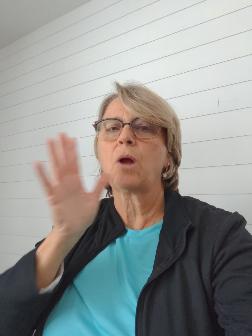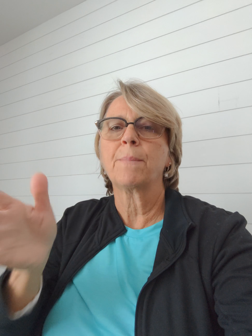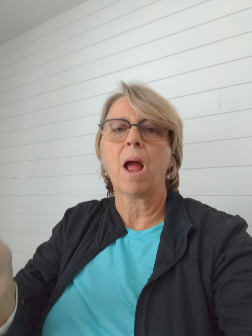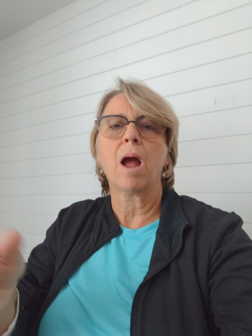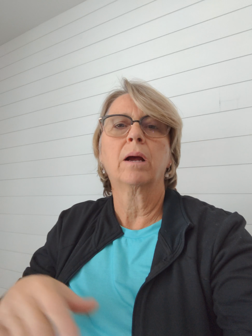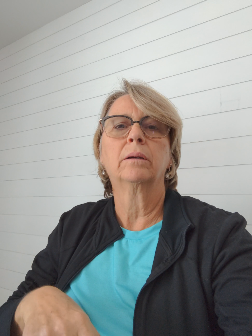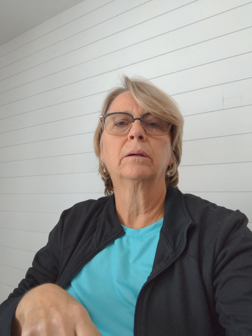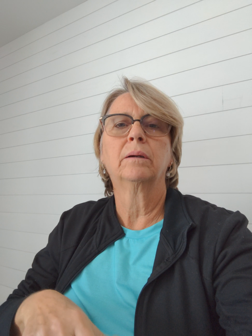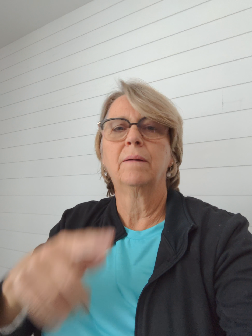grandma